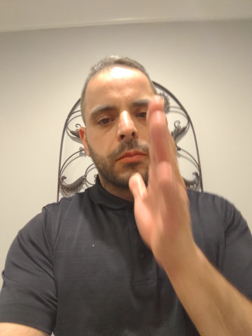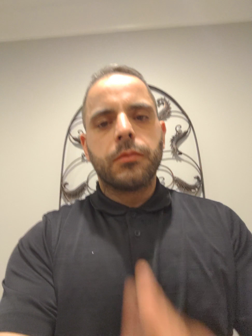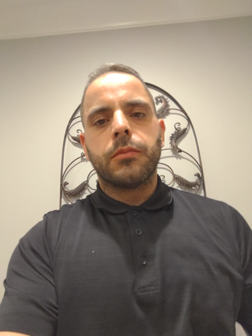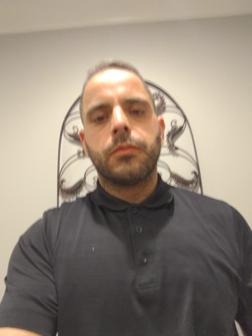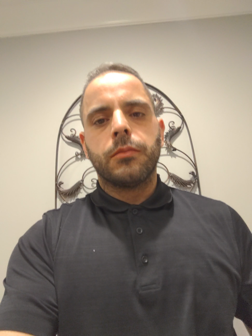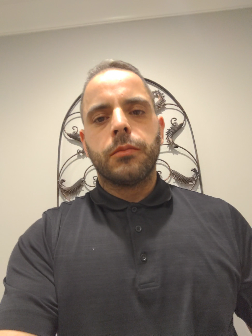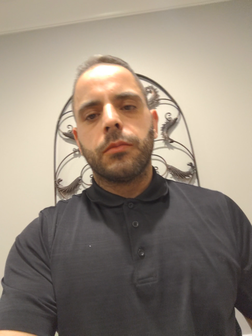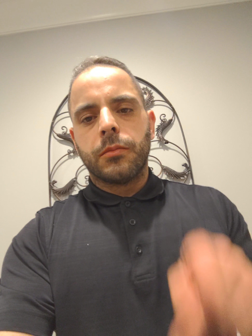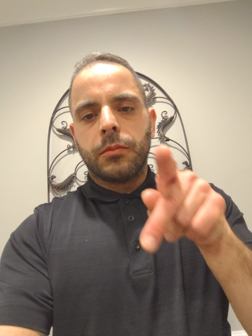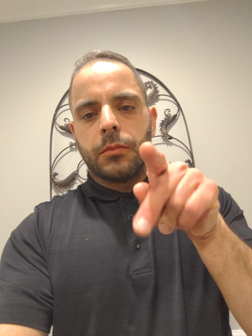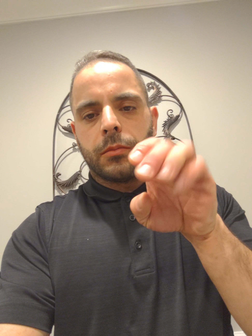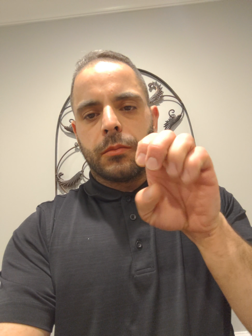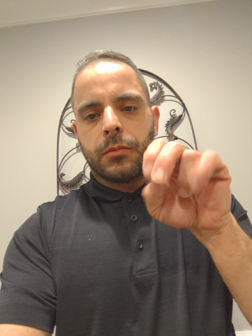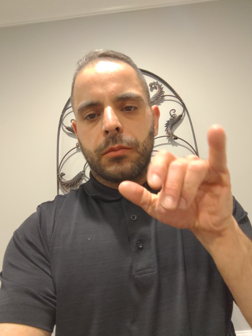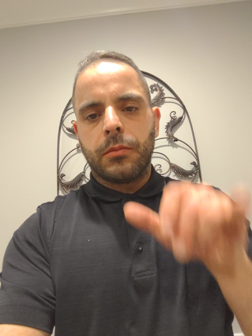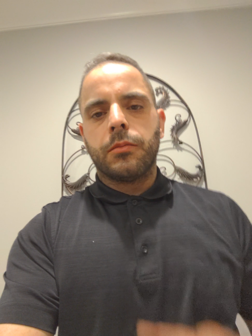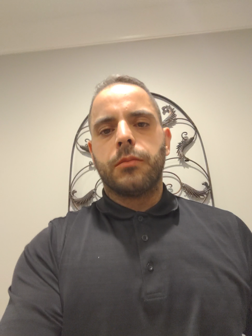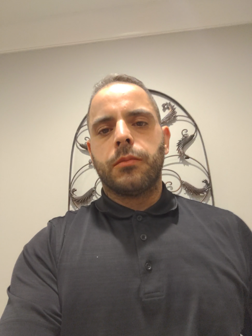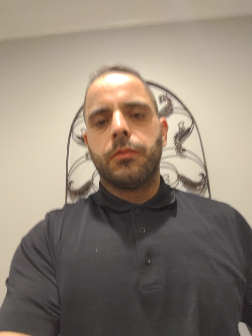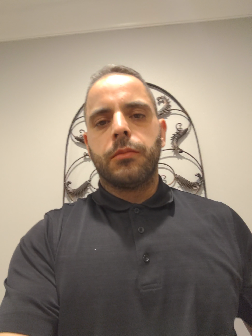penny